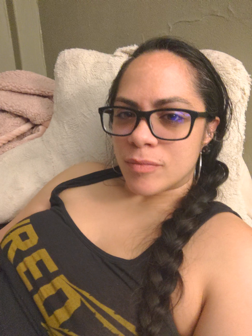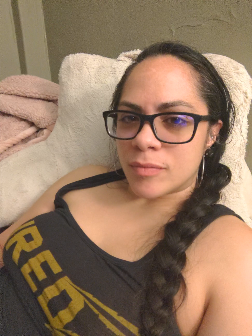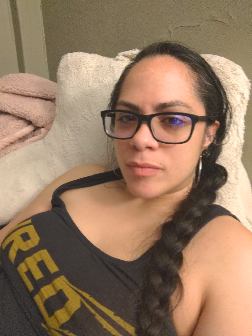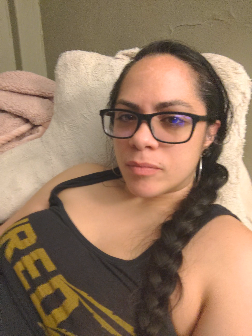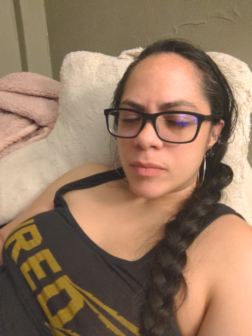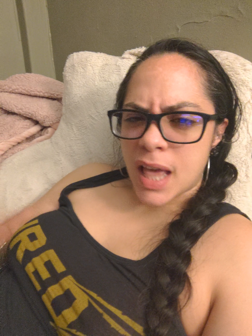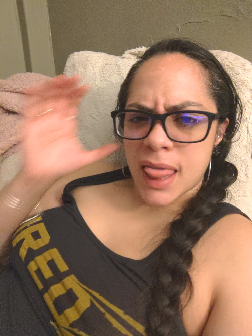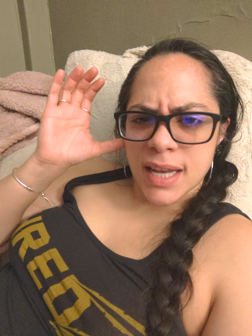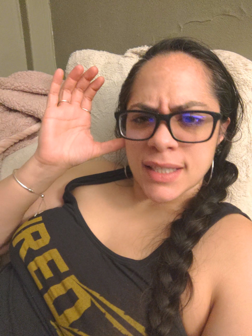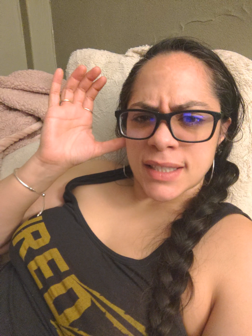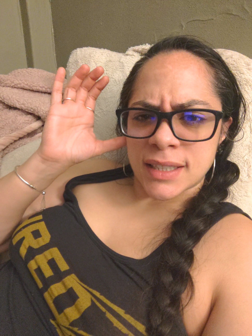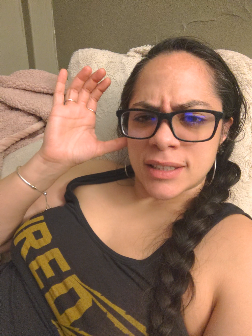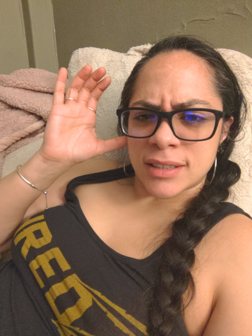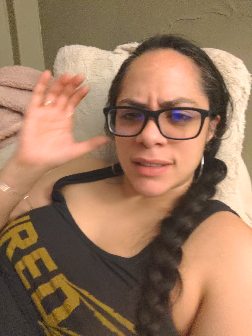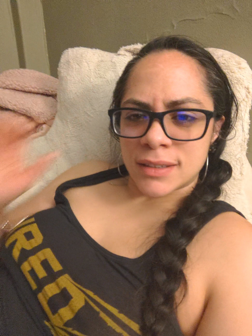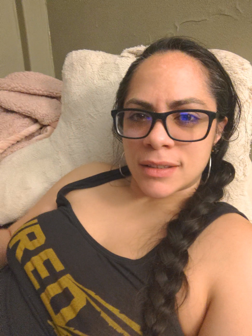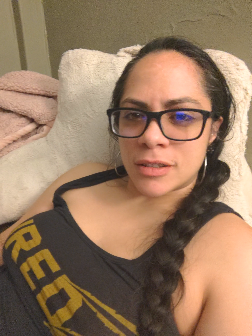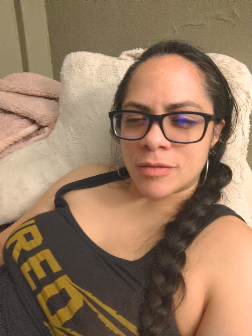listen